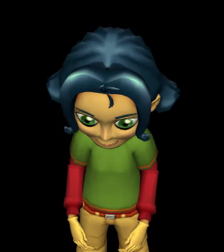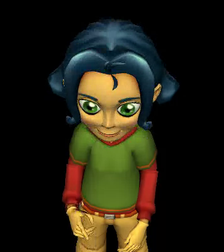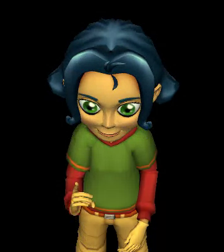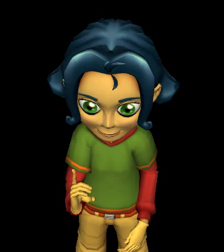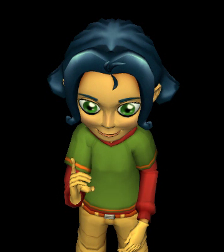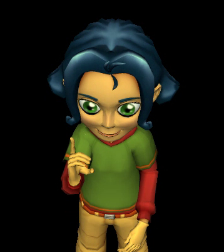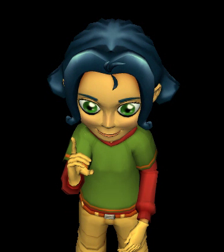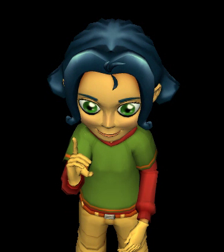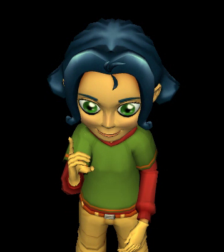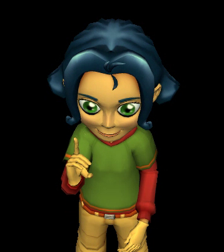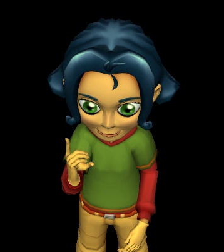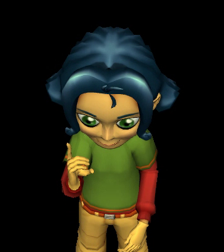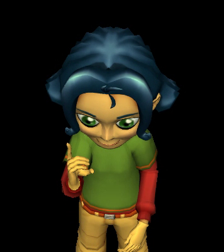الله